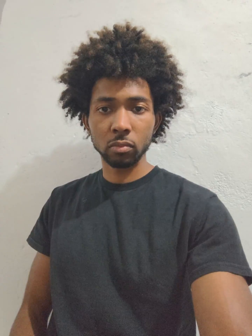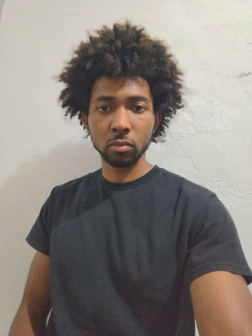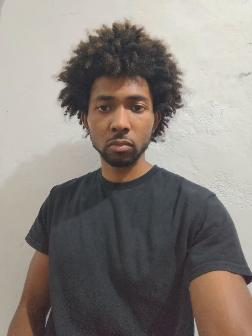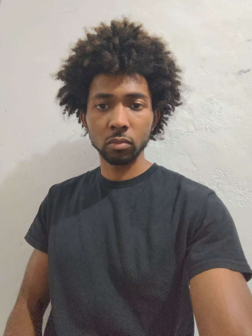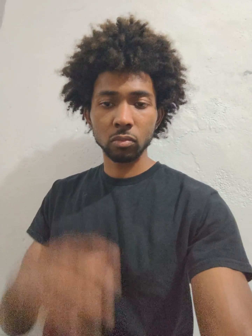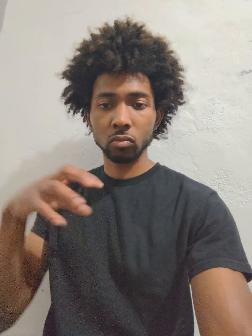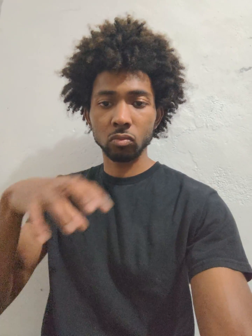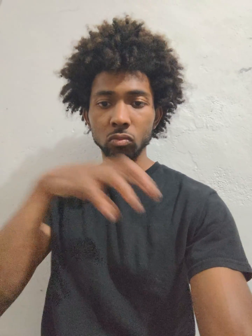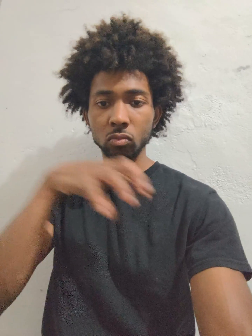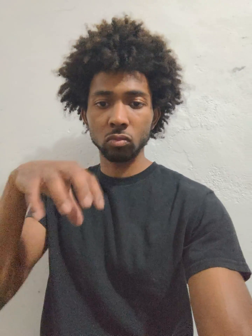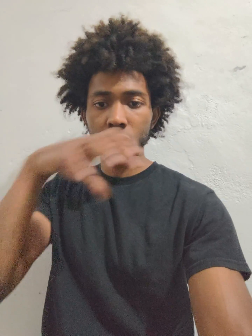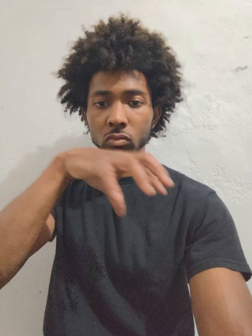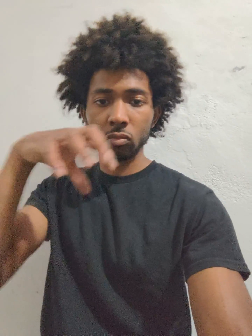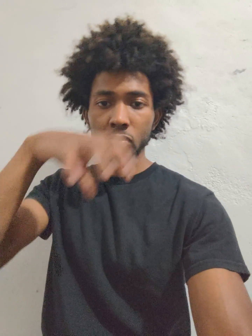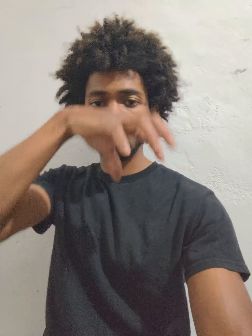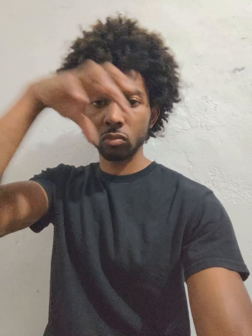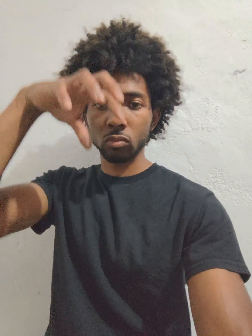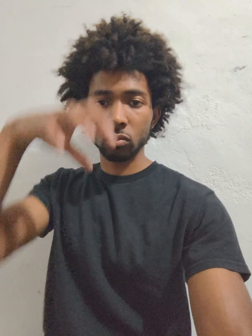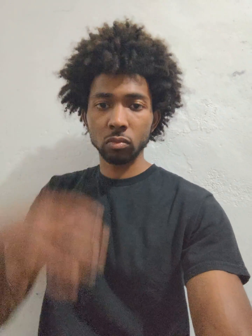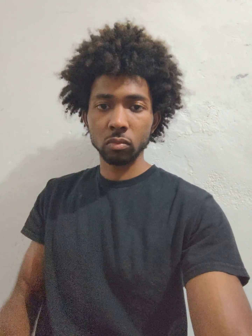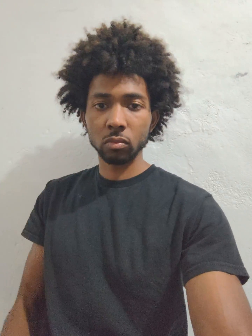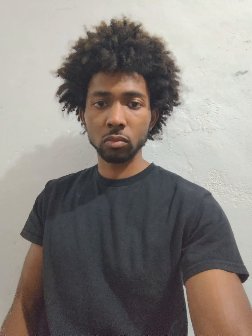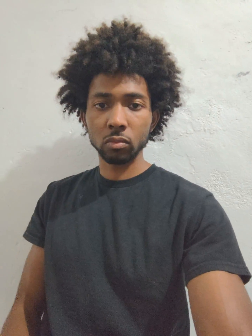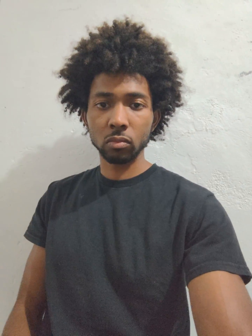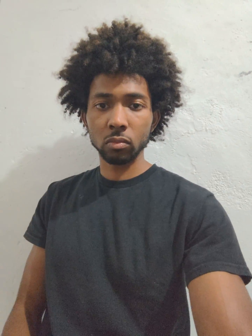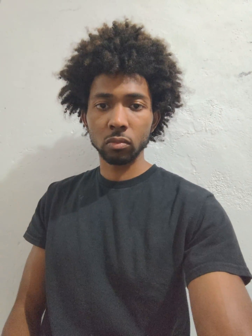block